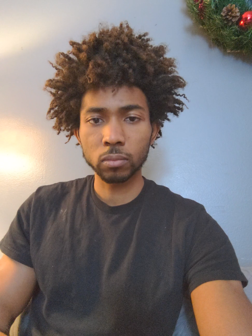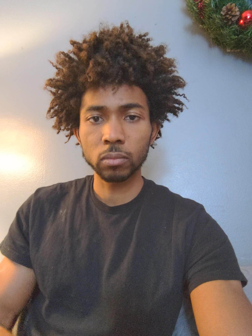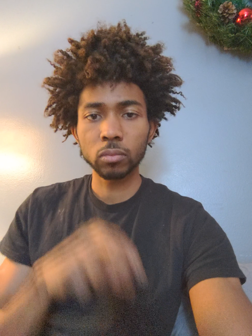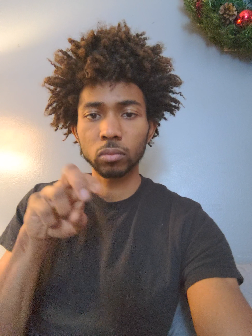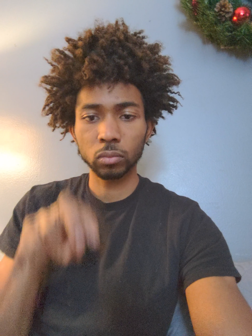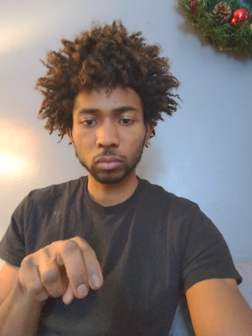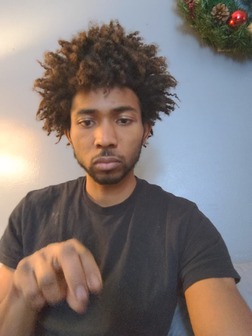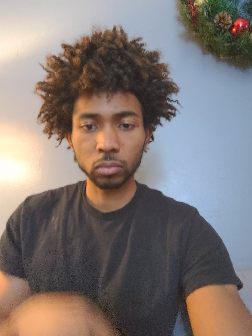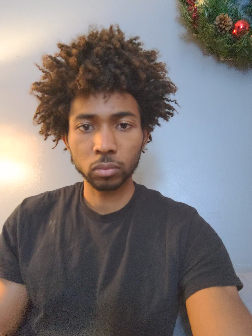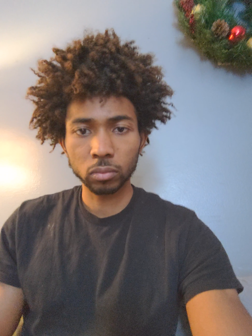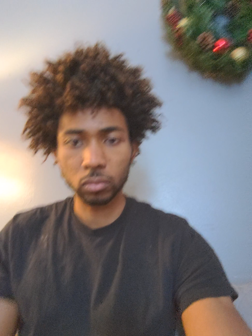chair